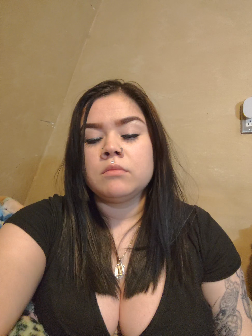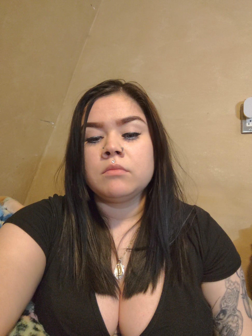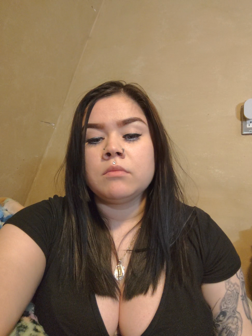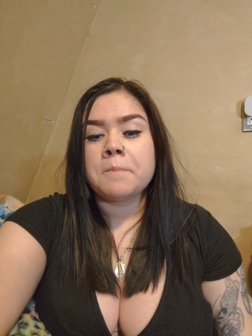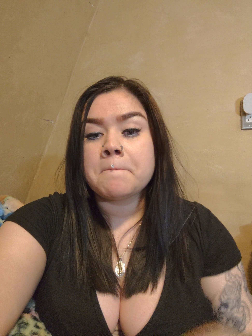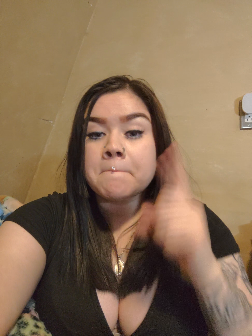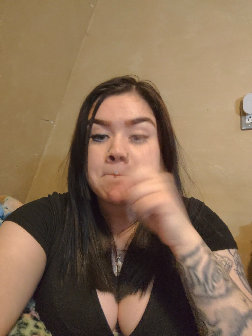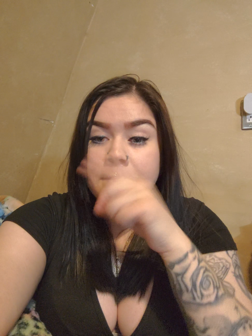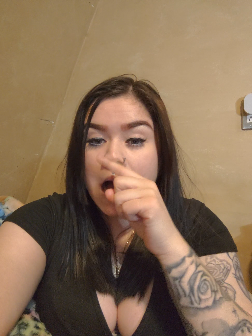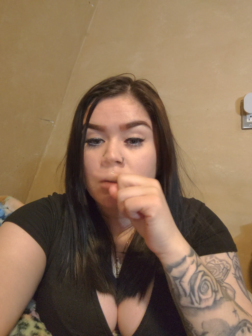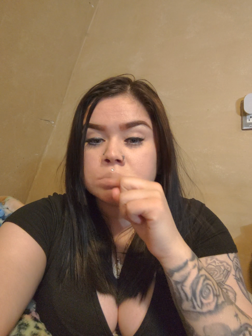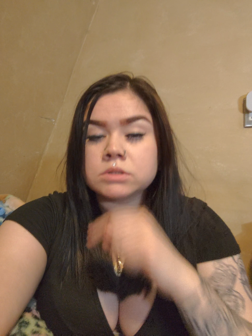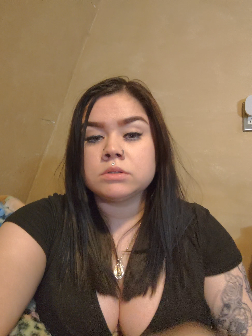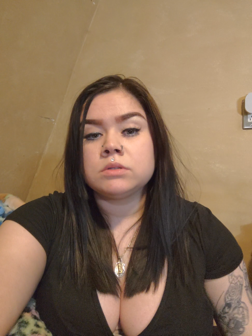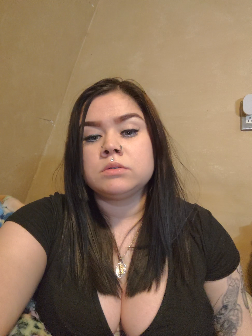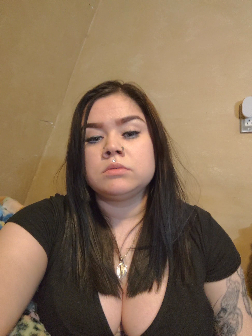mouse